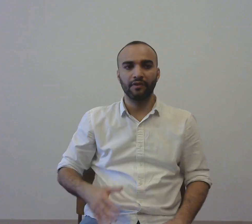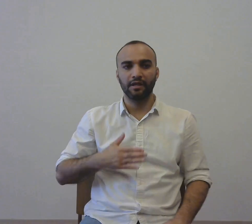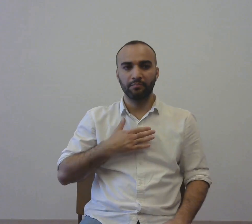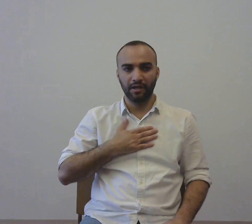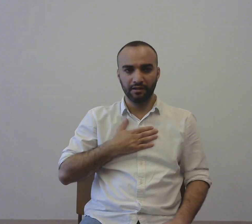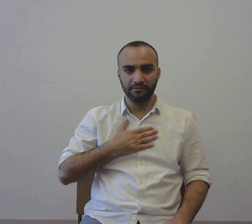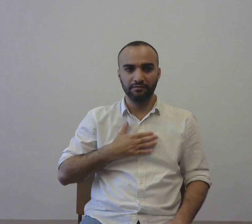mən